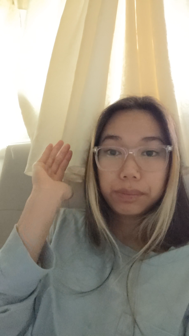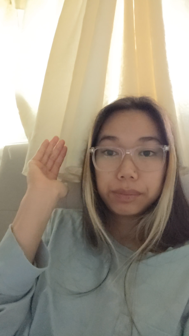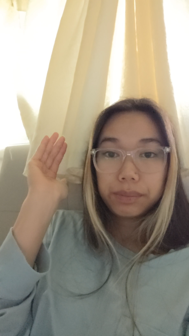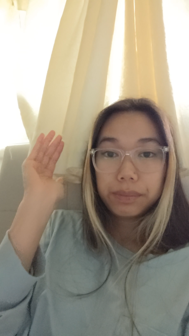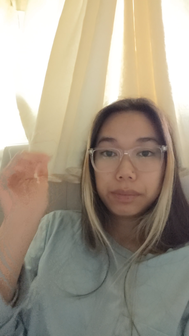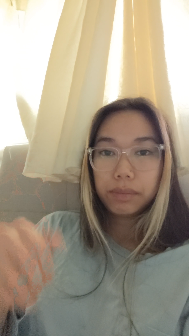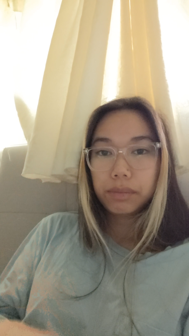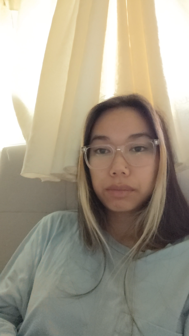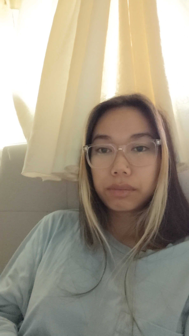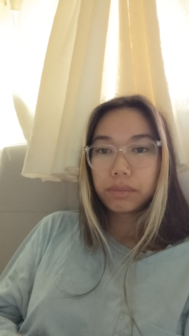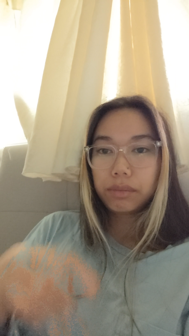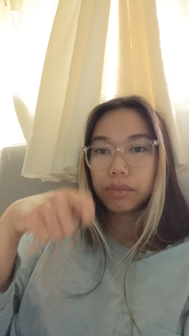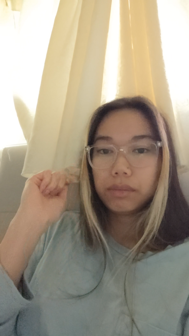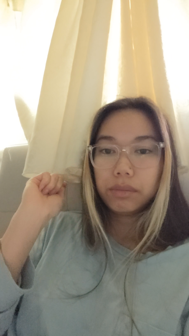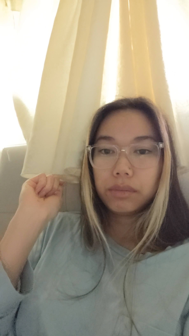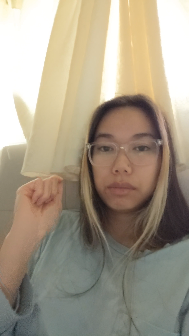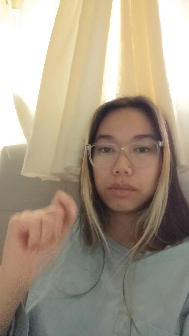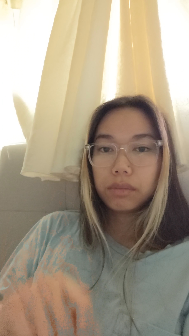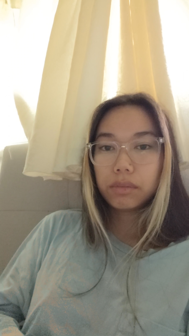rip